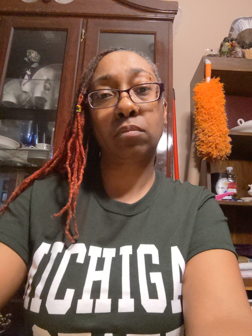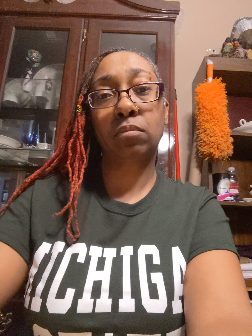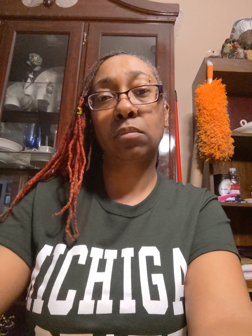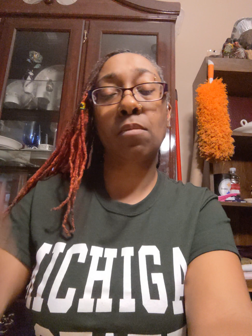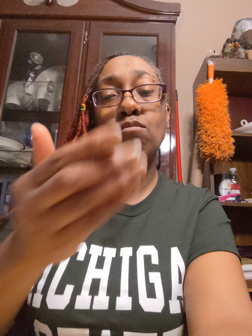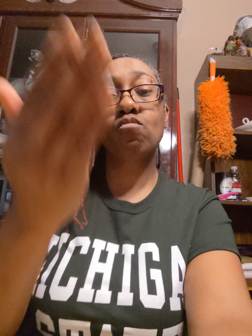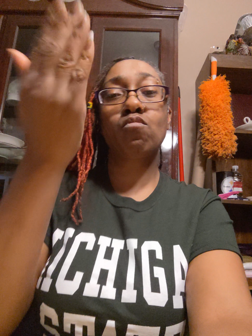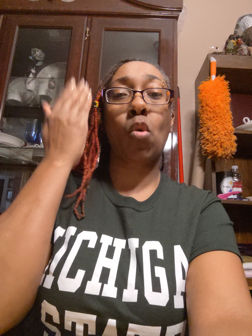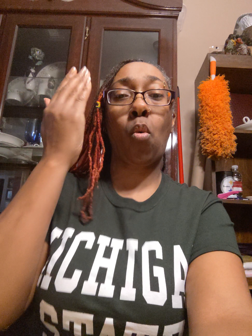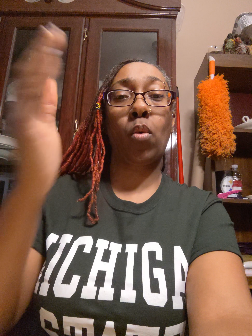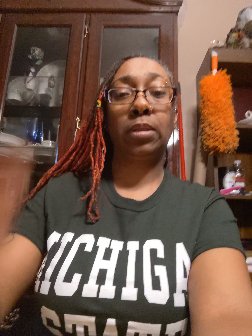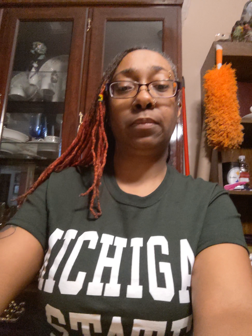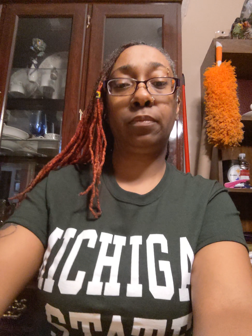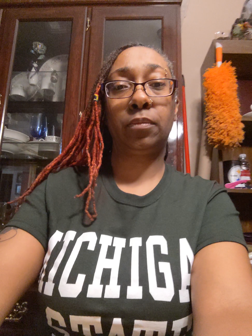morning